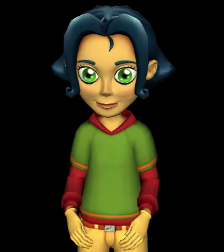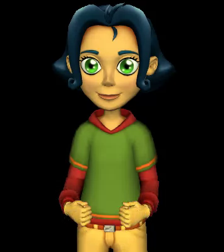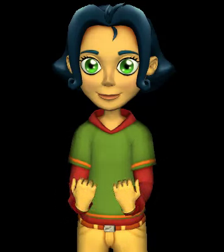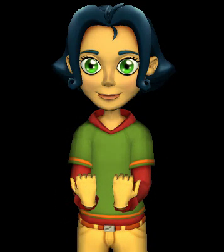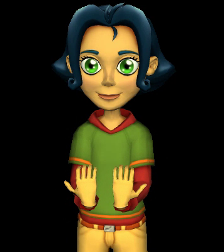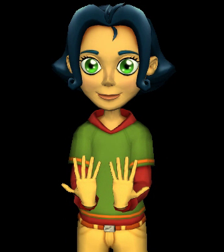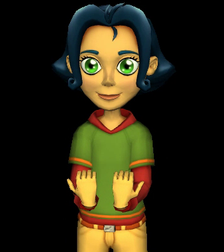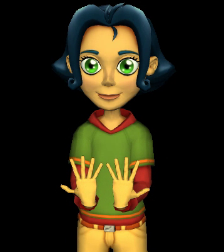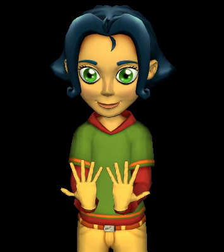كم